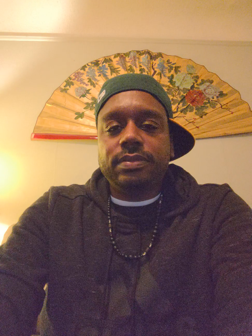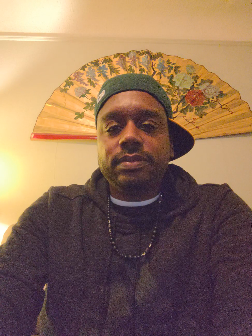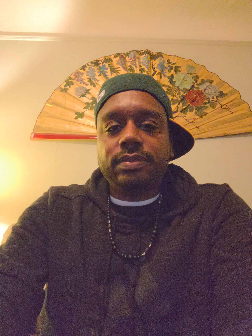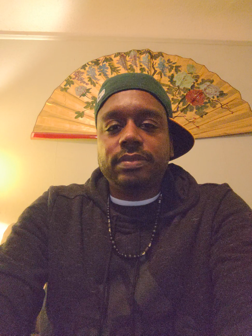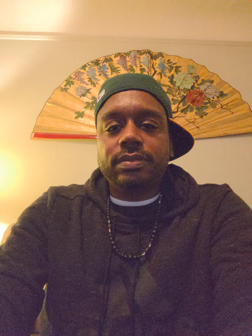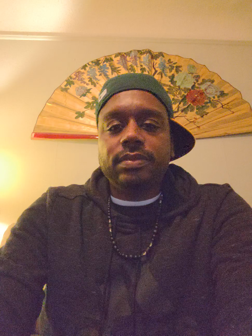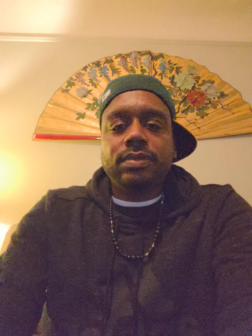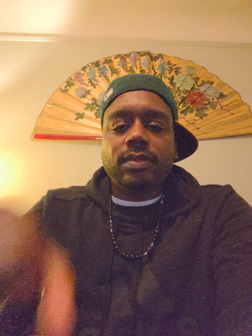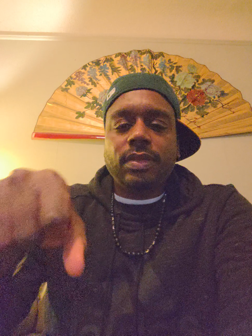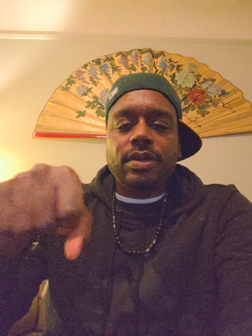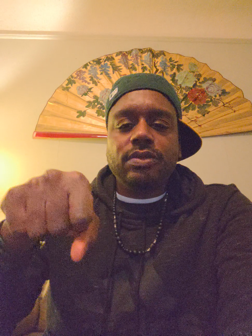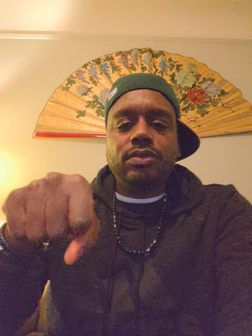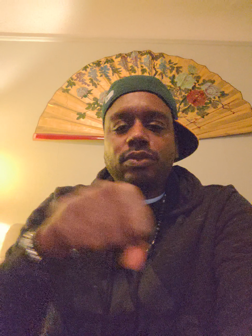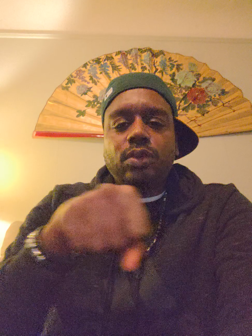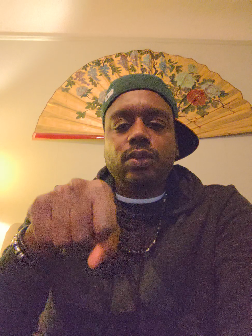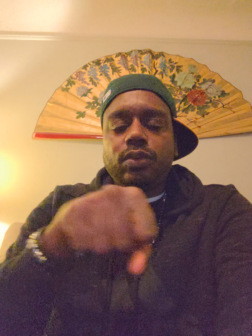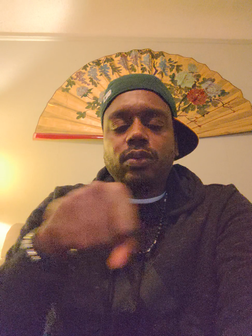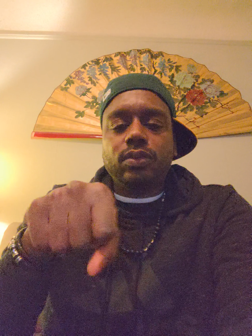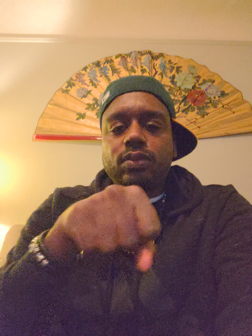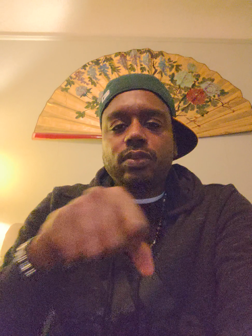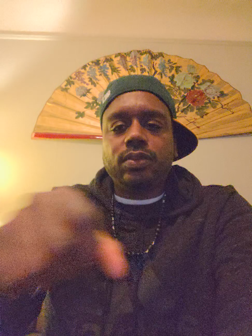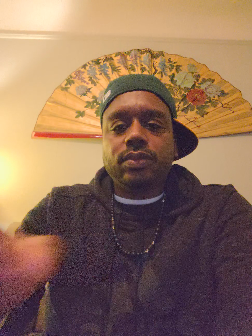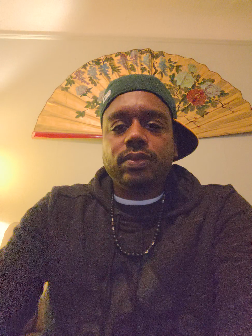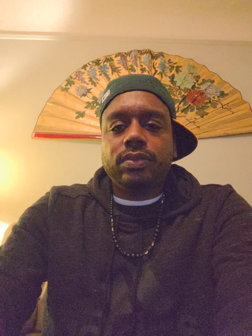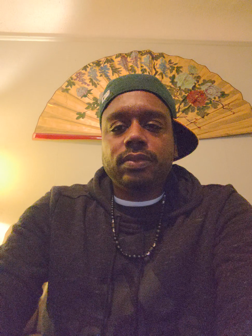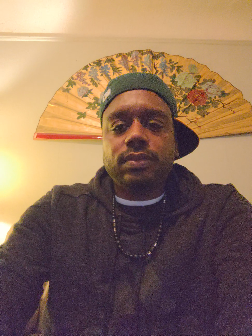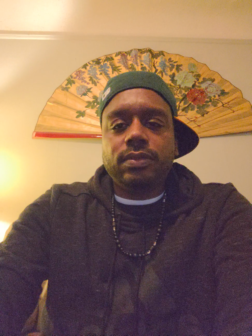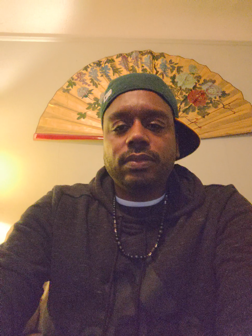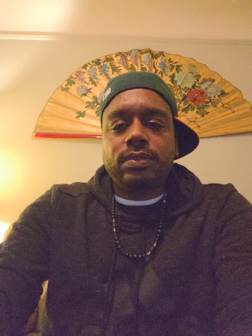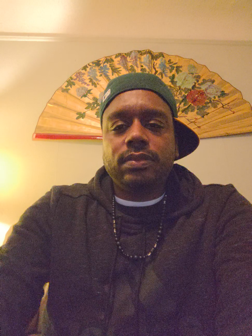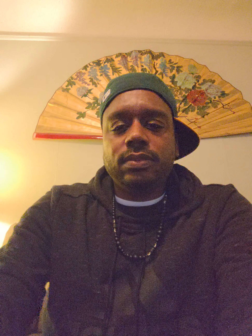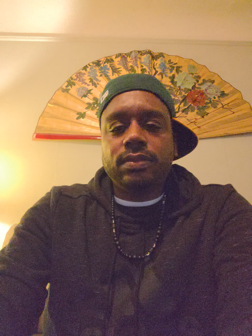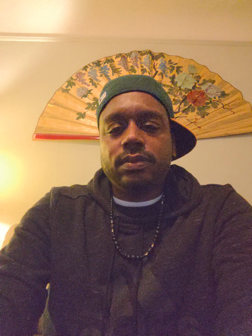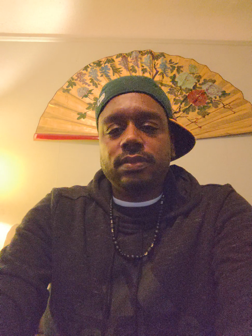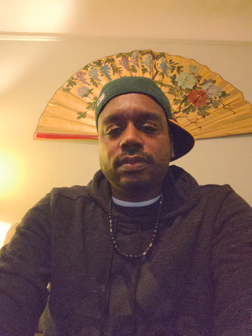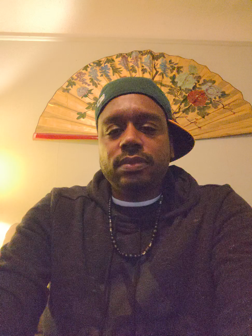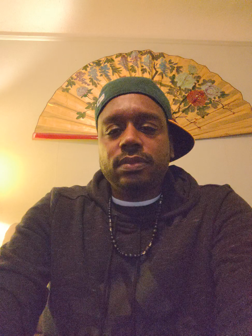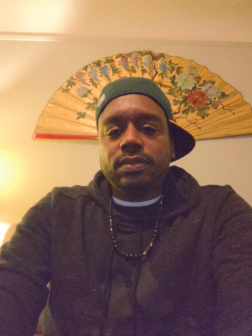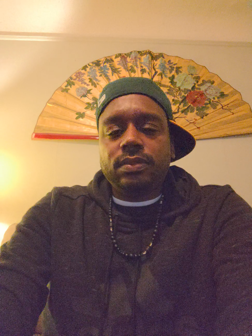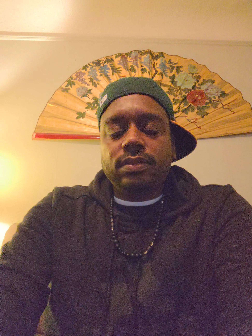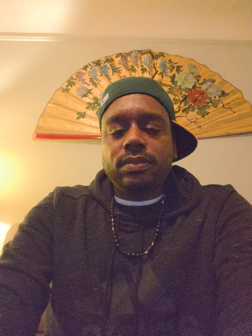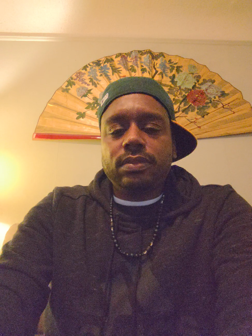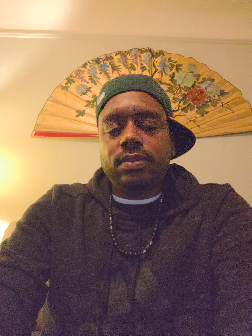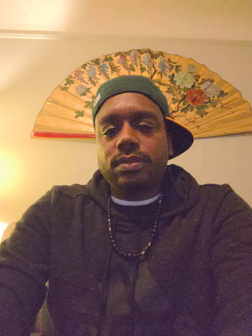shoe